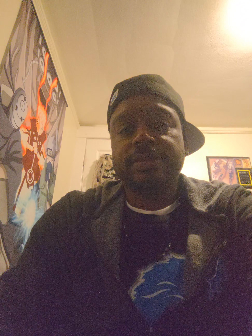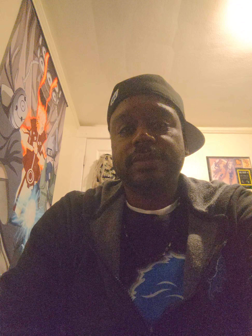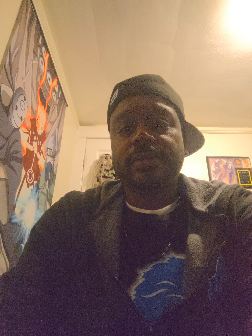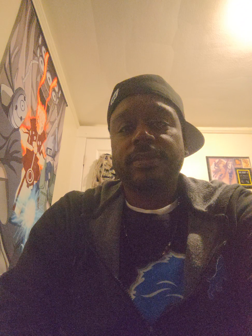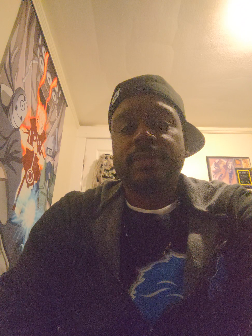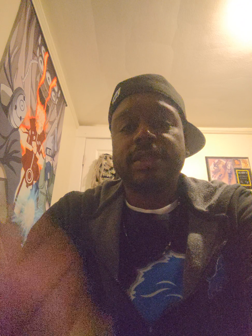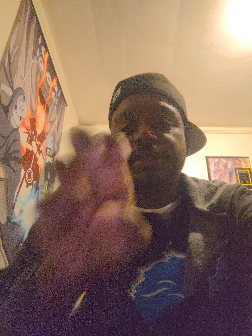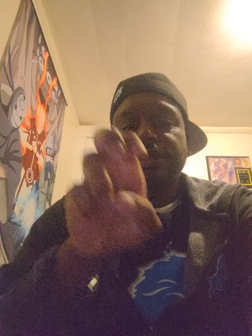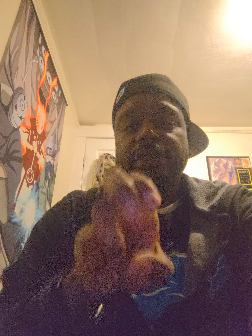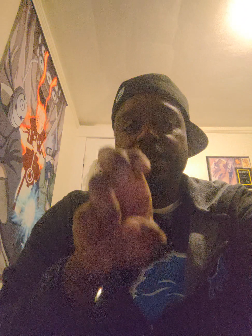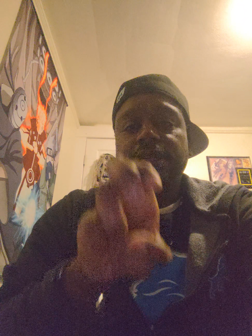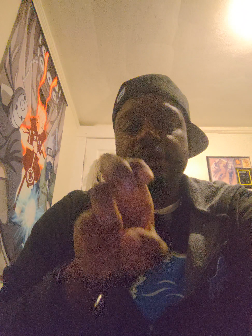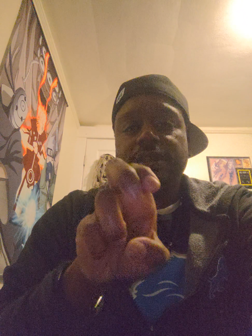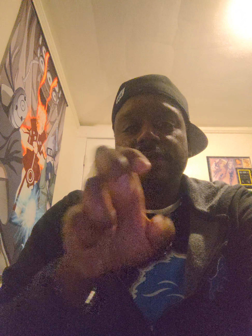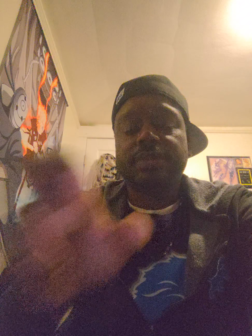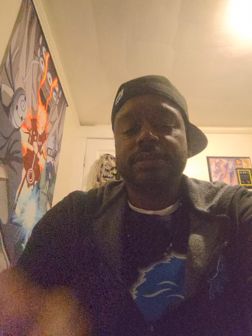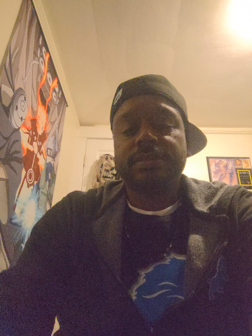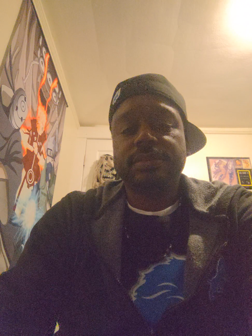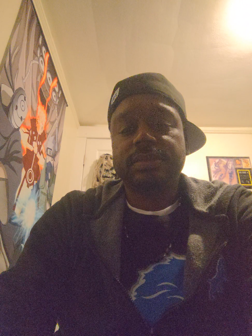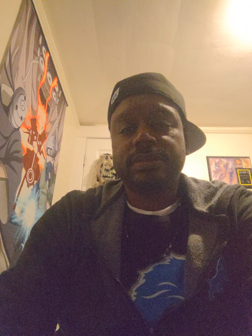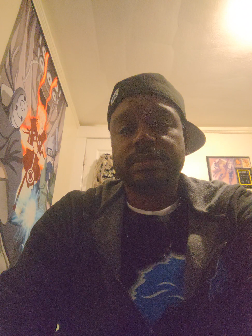chair